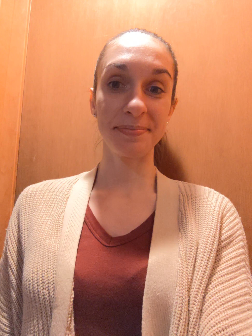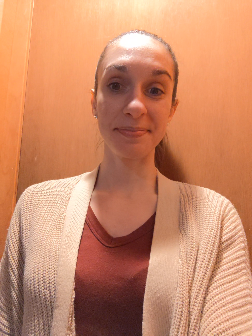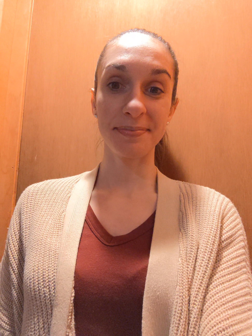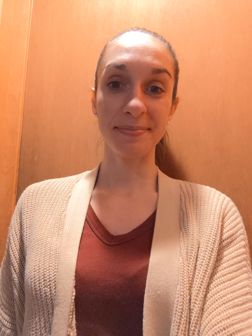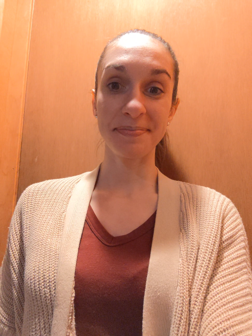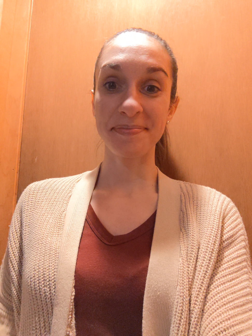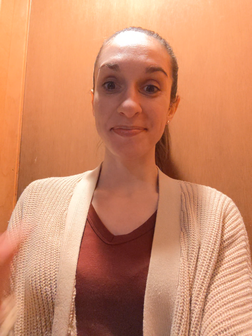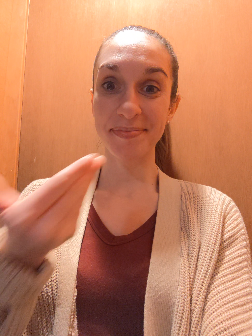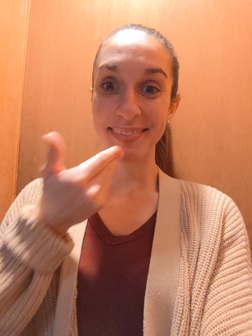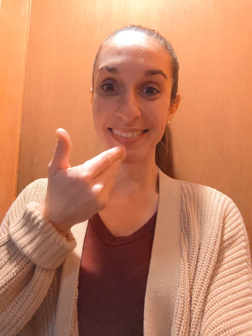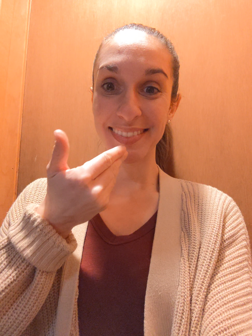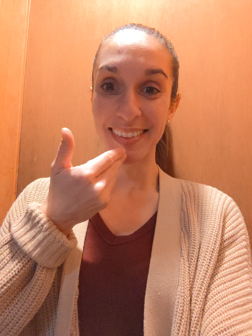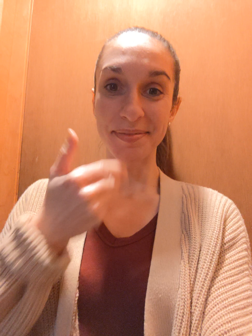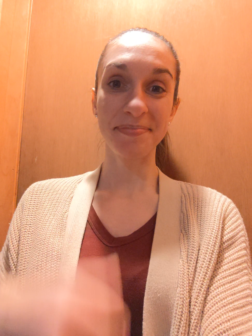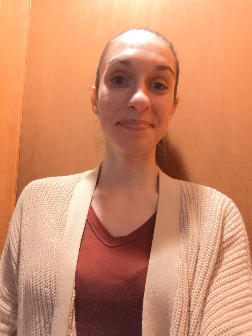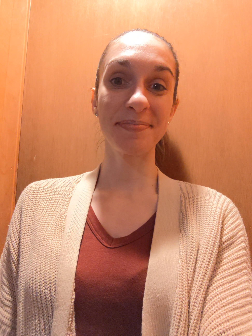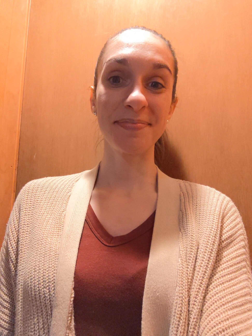pizza